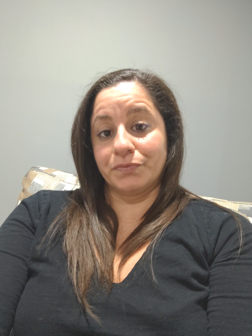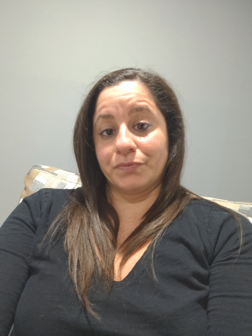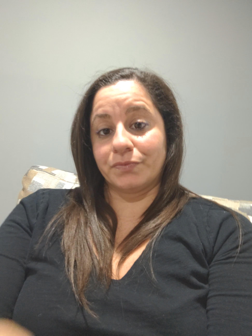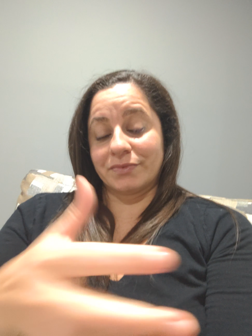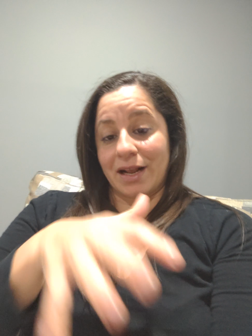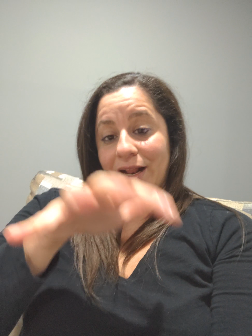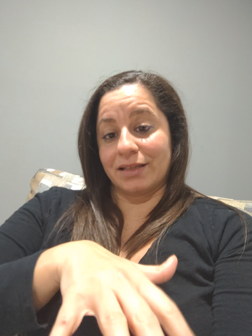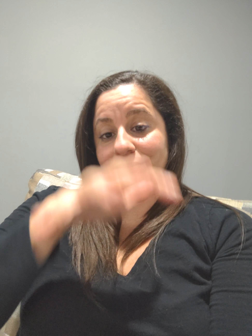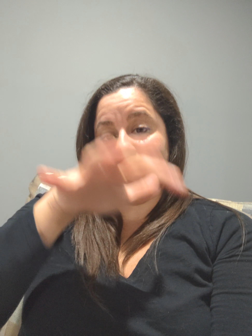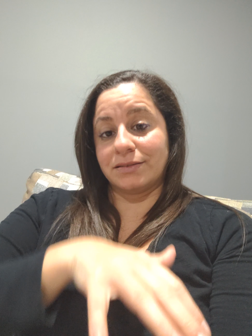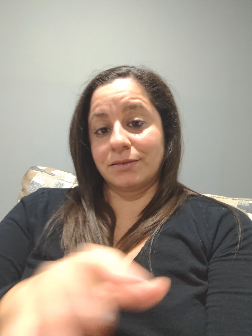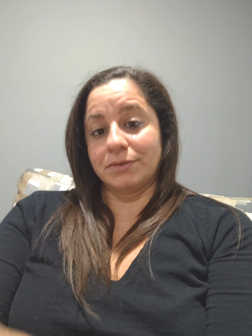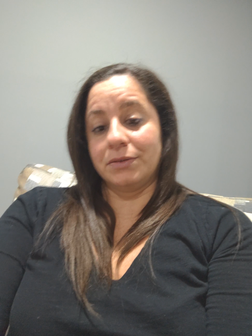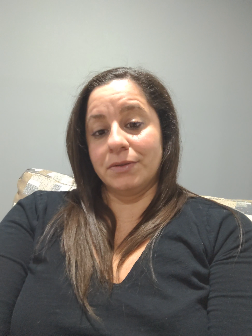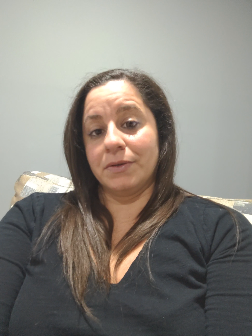alligator